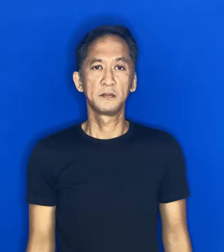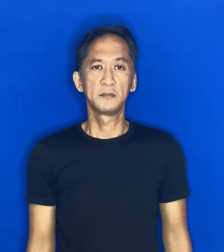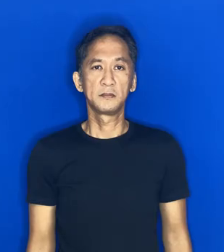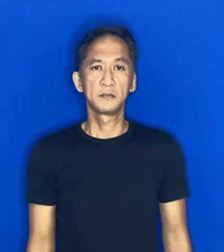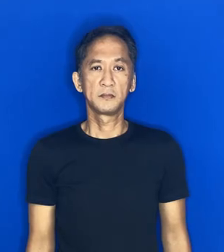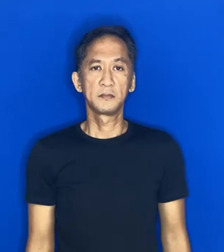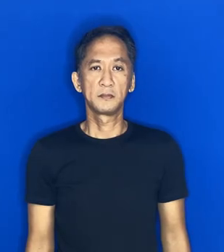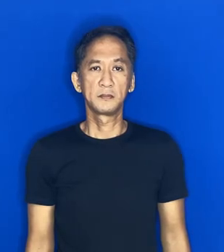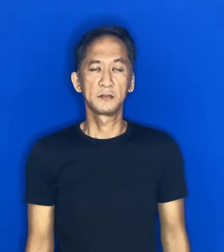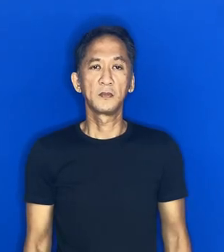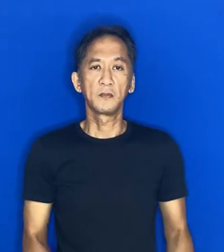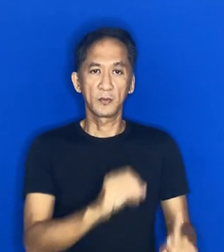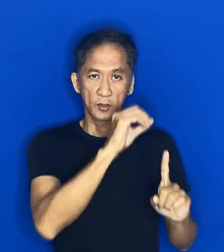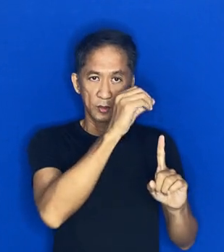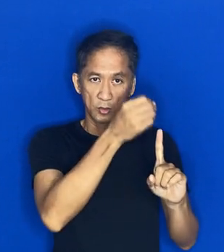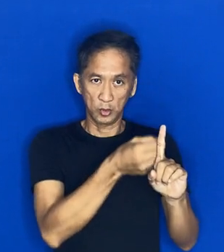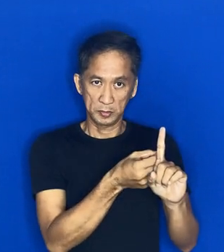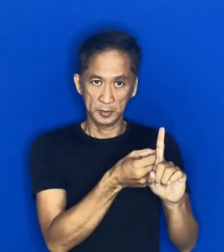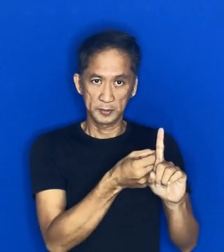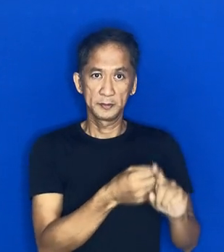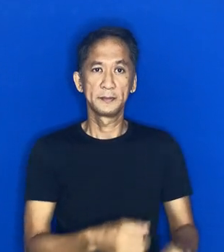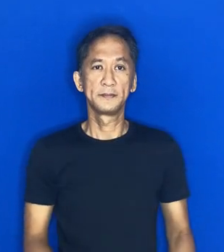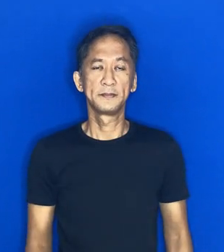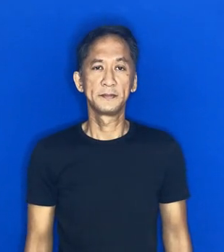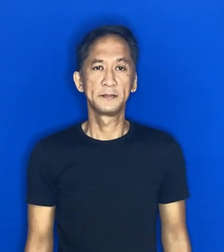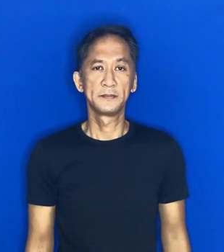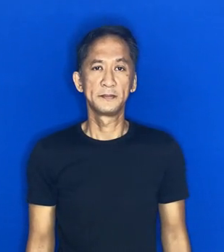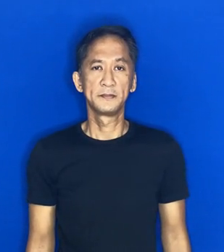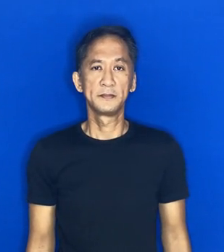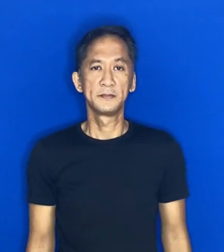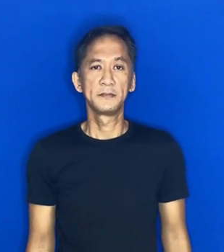october